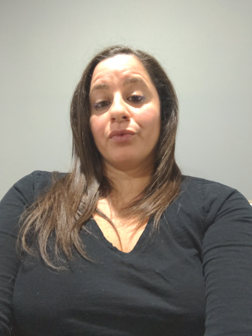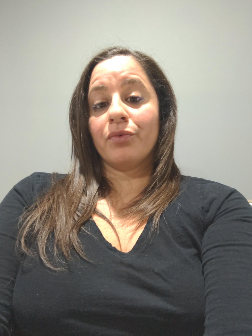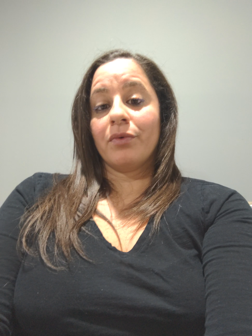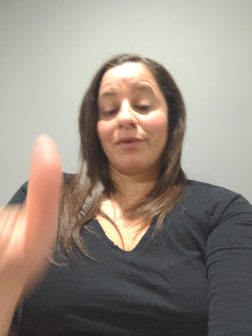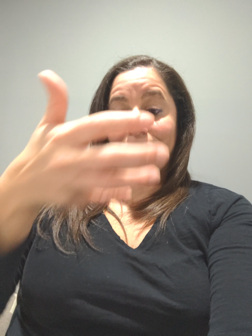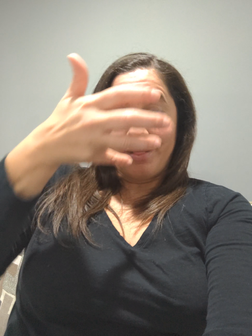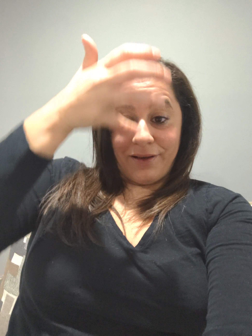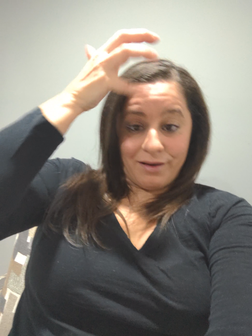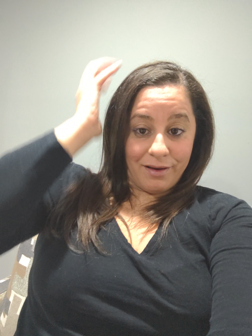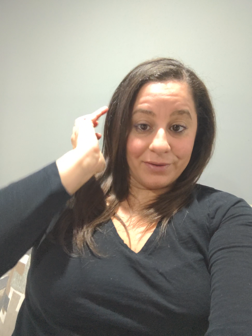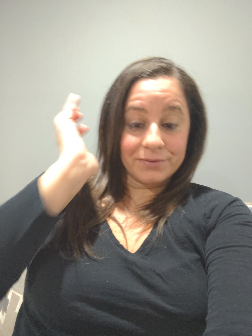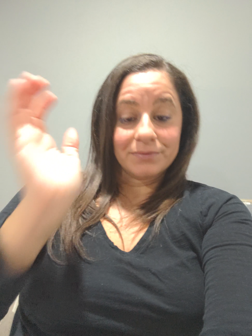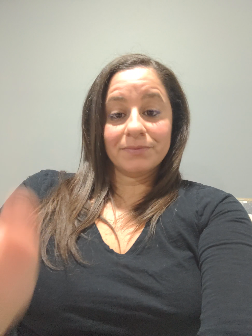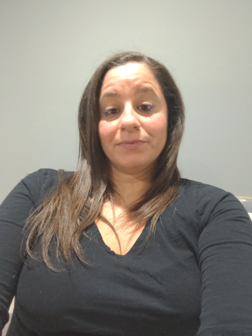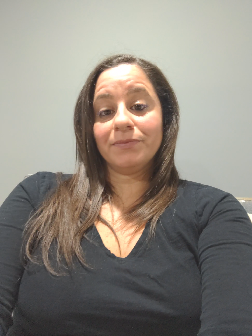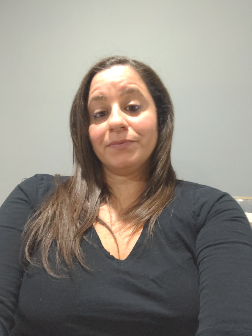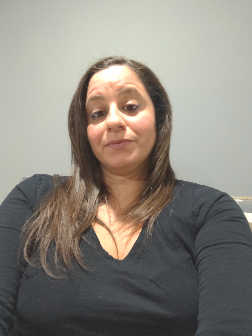lion